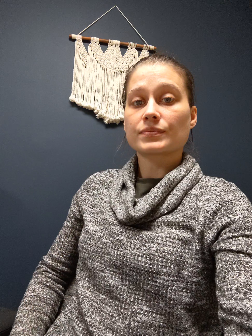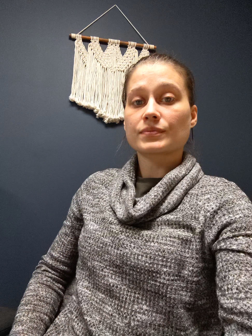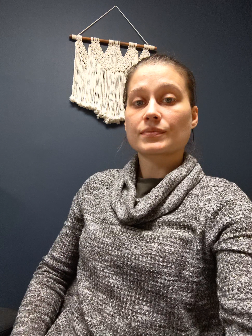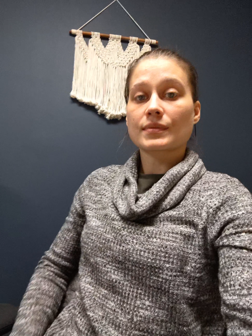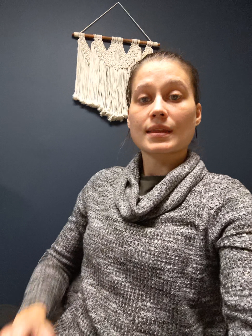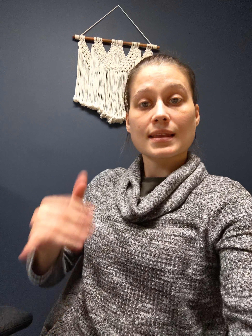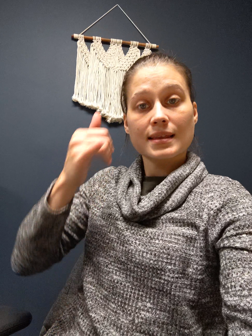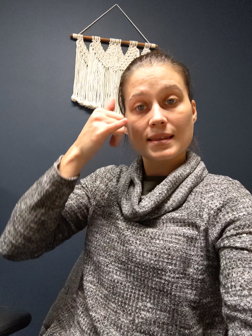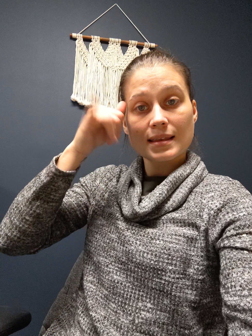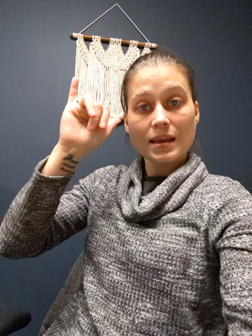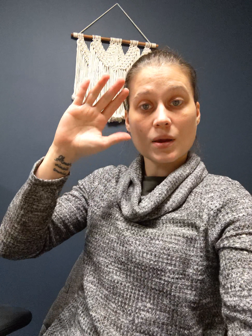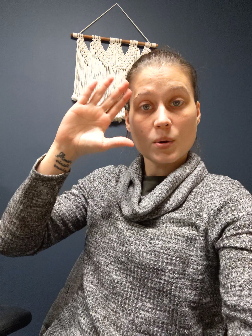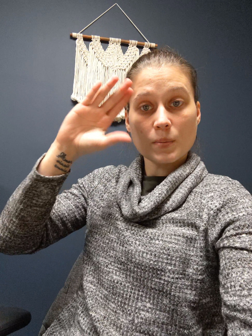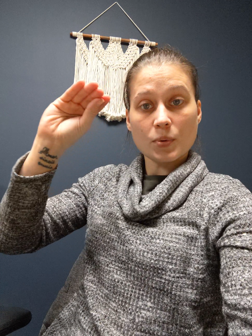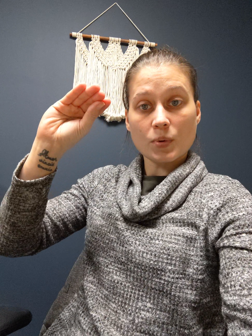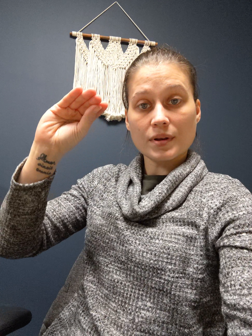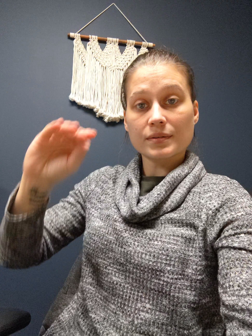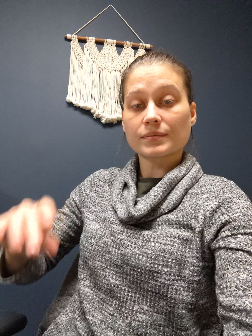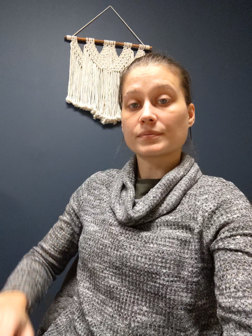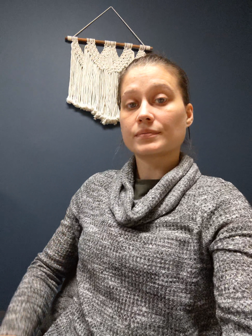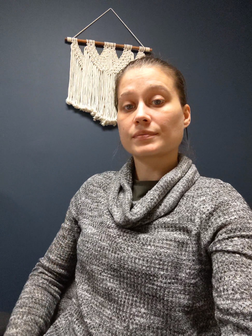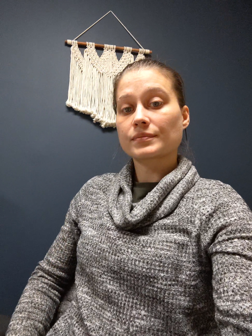cowboy